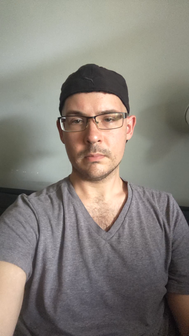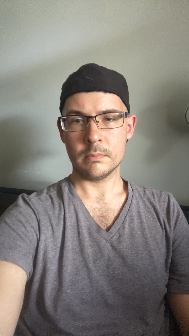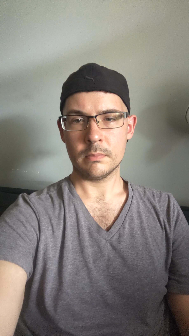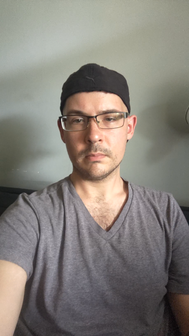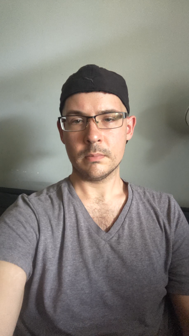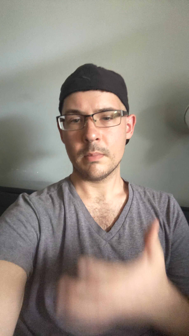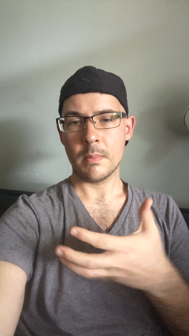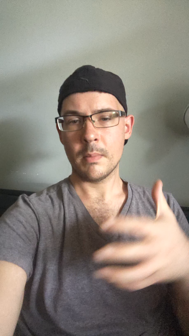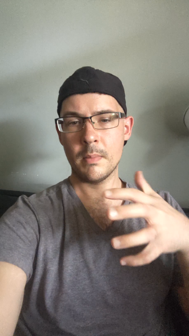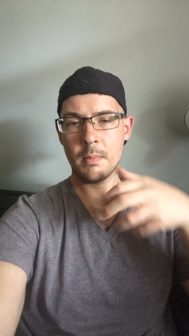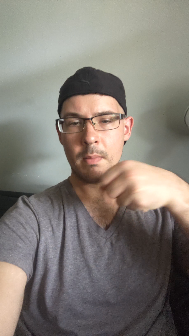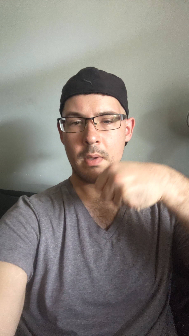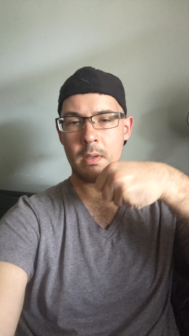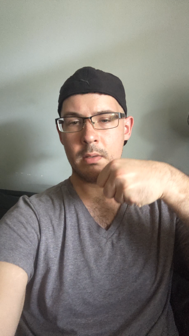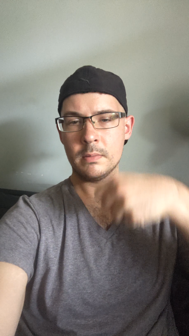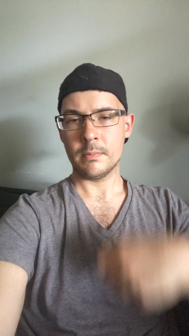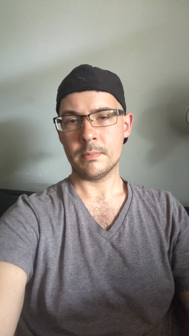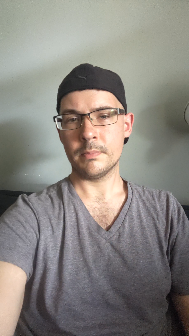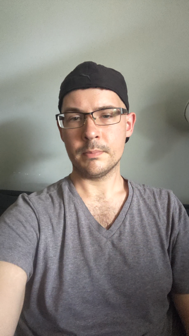bucket